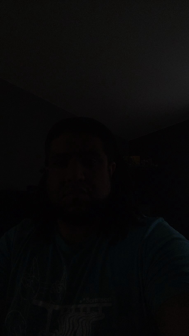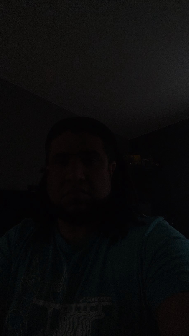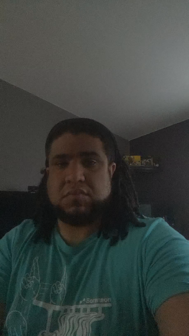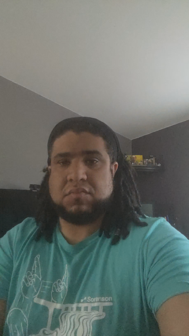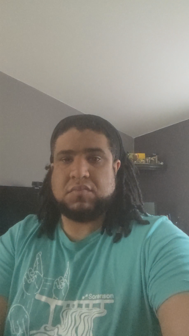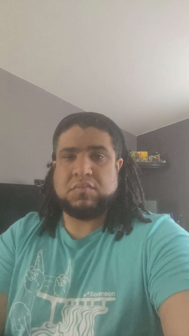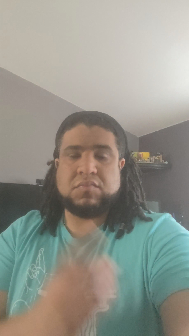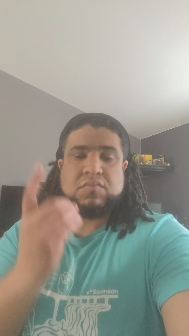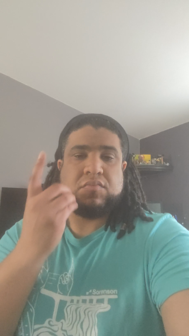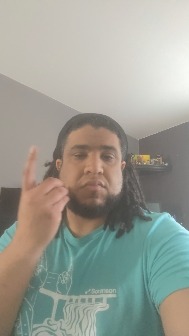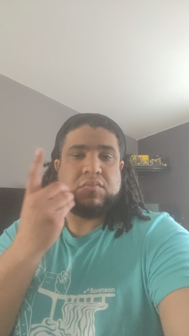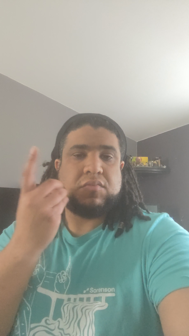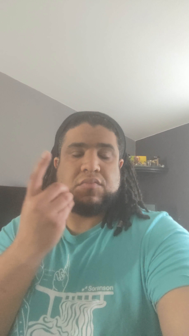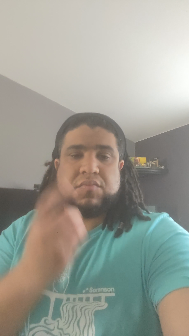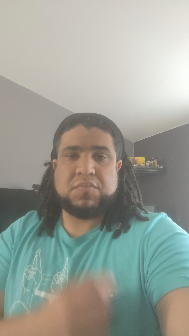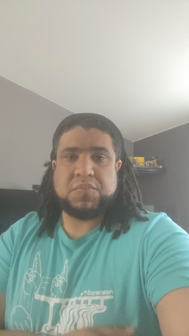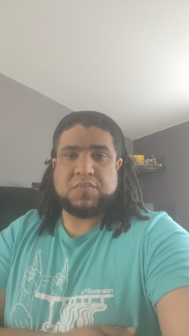dinner